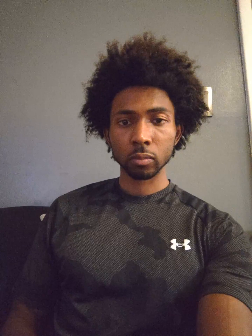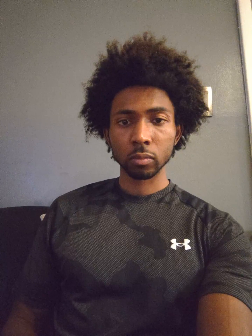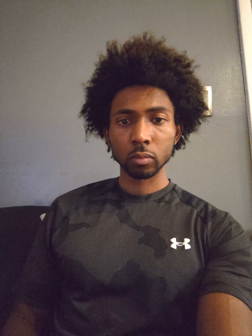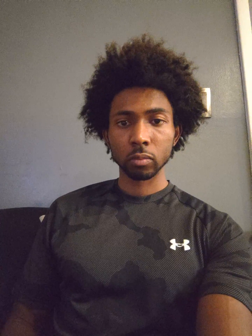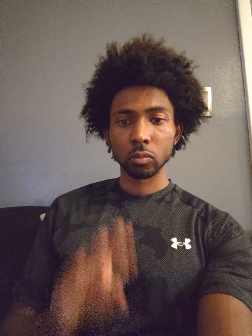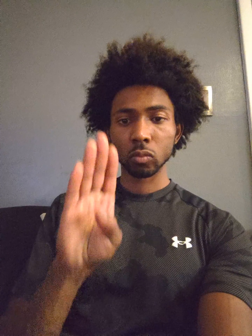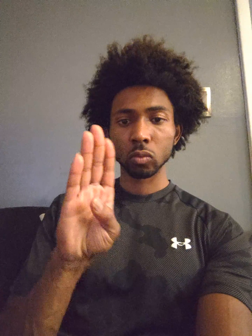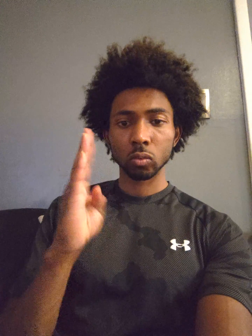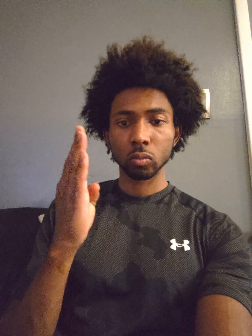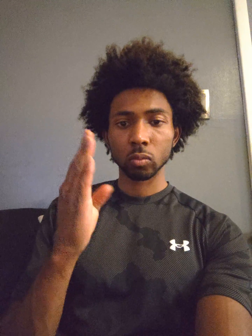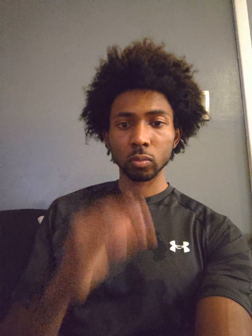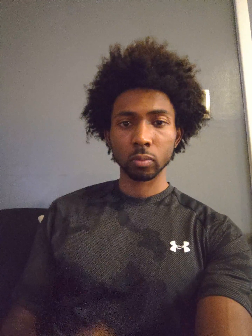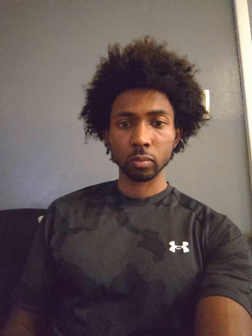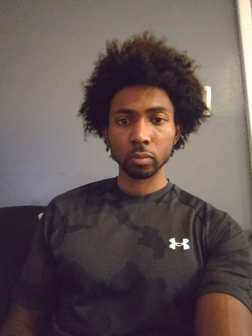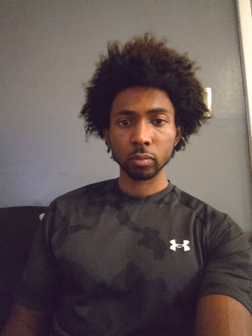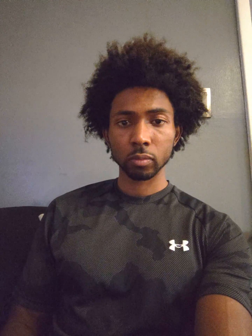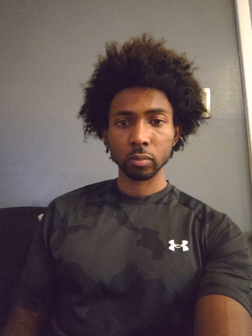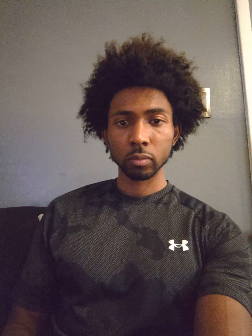door